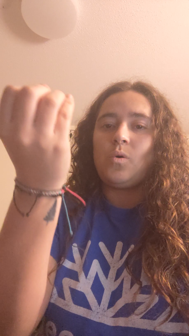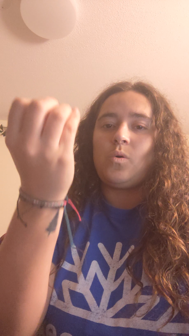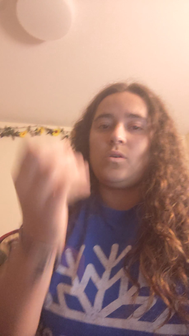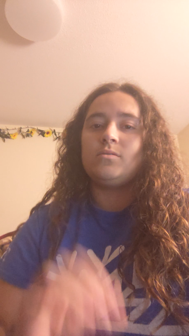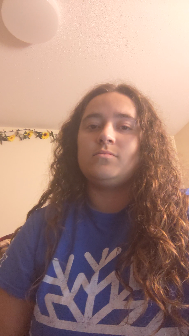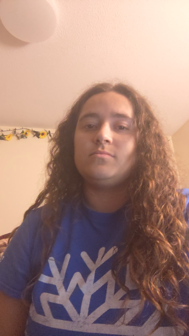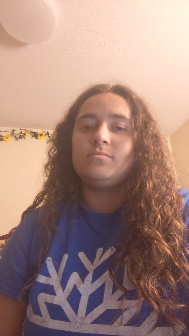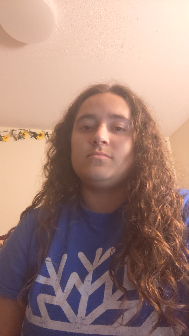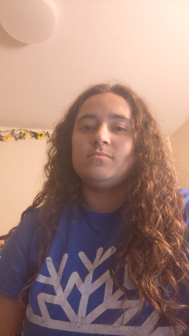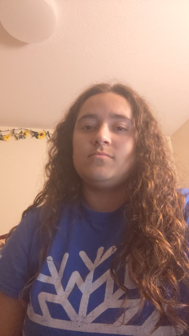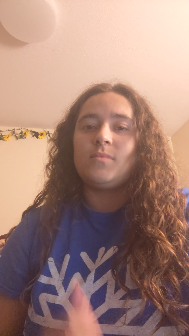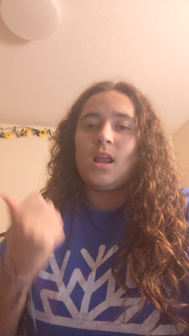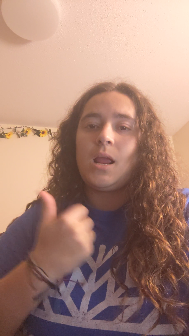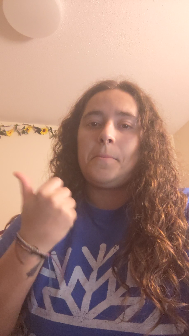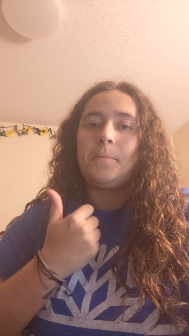help